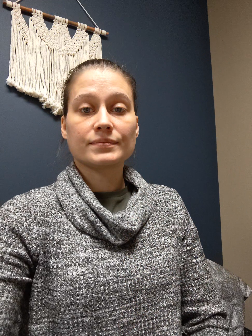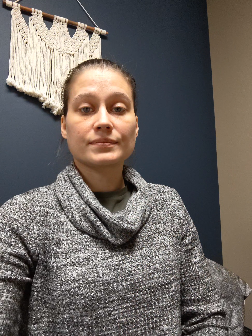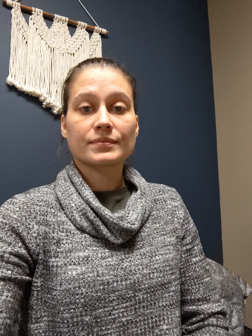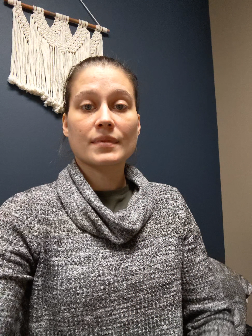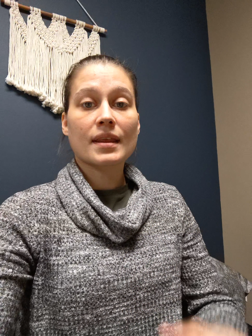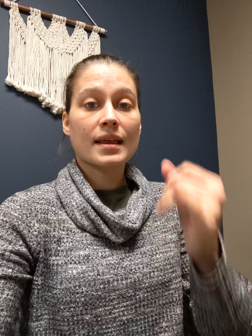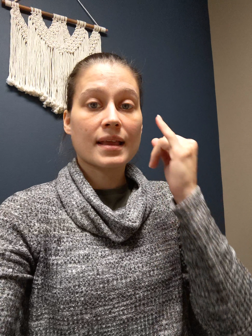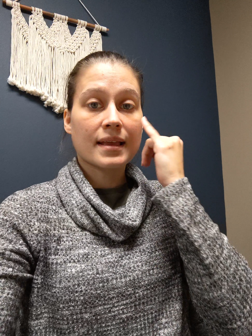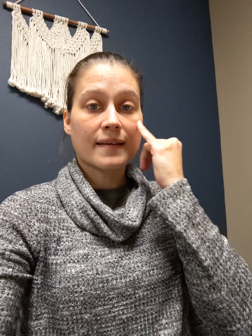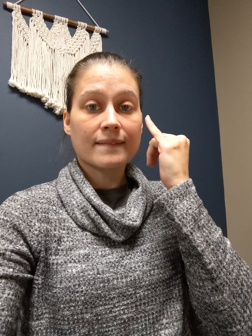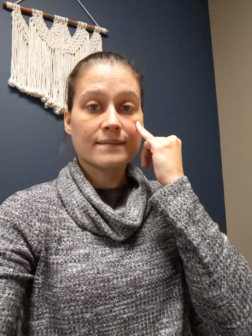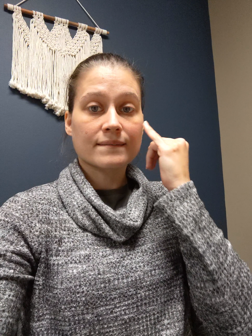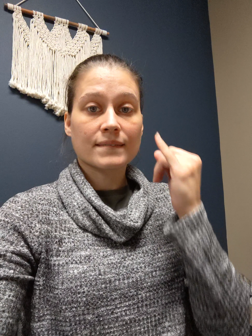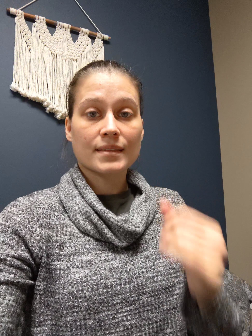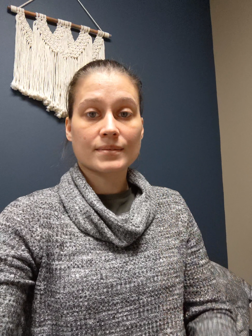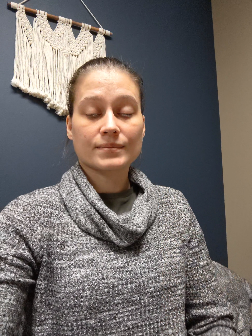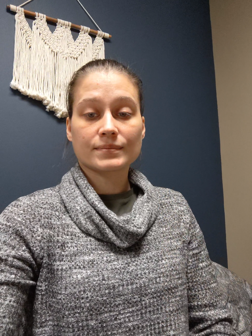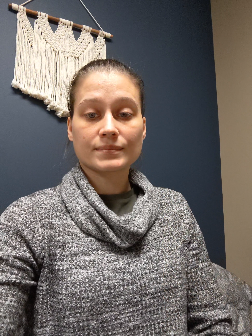if